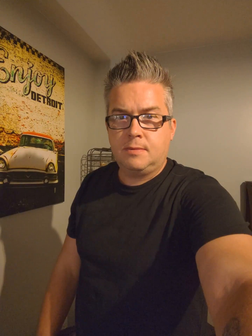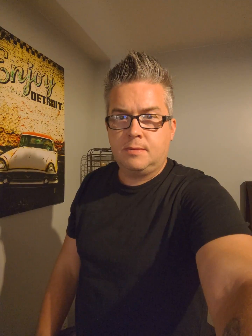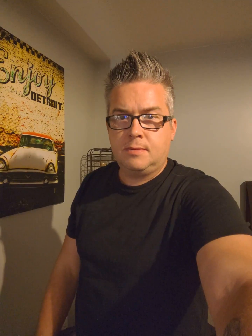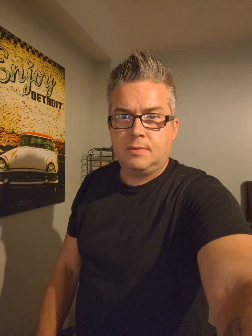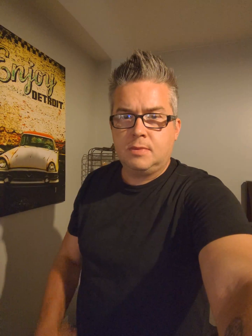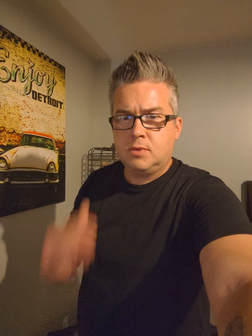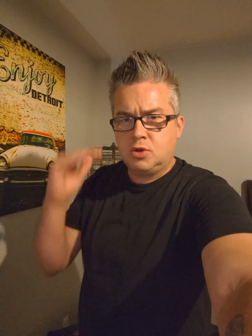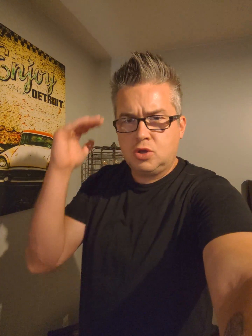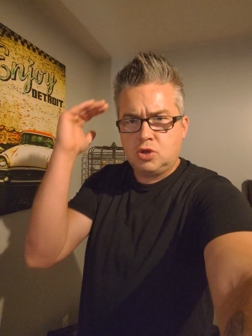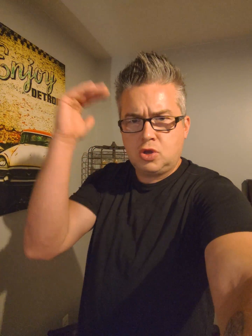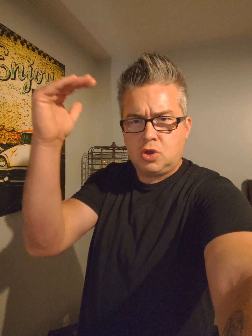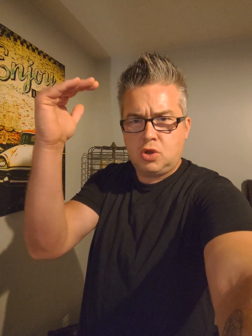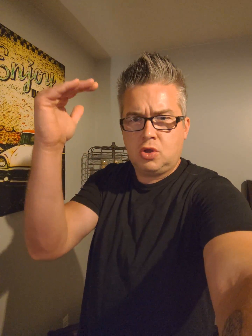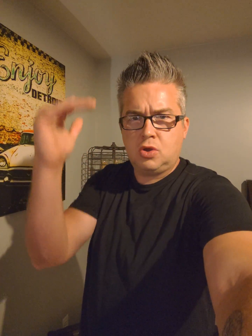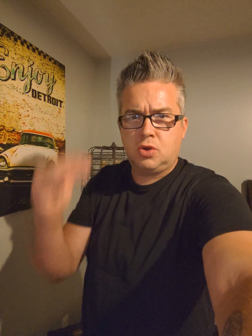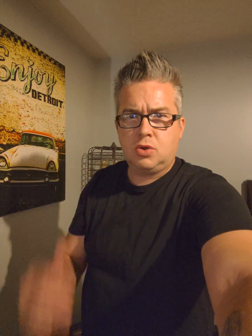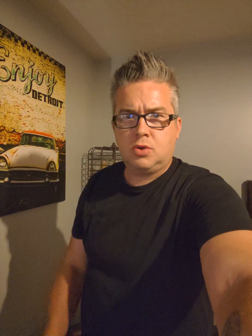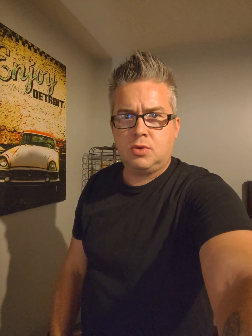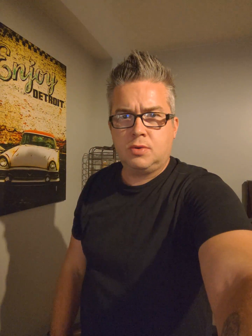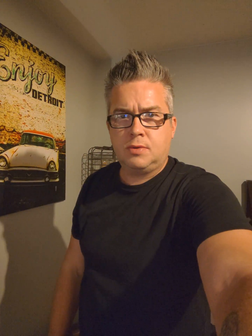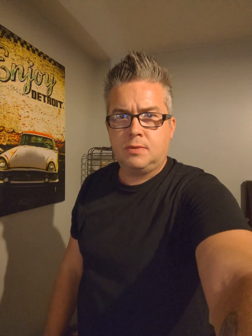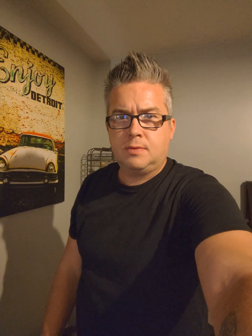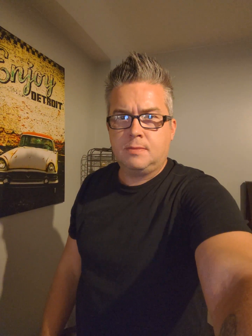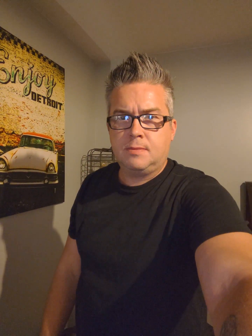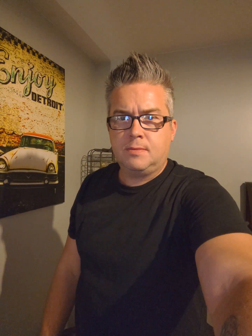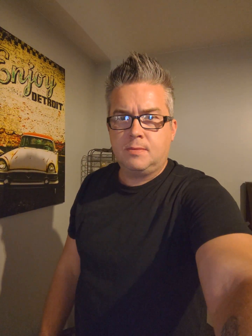big